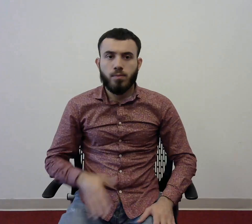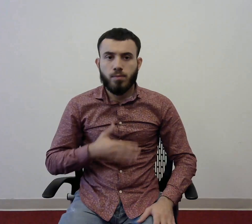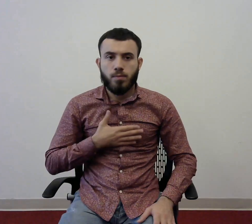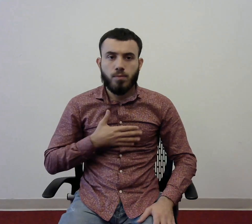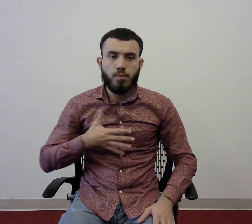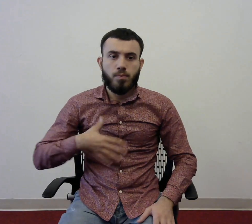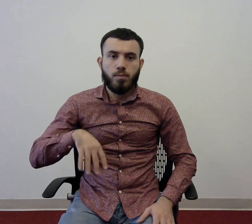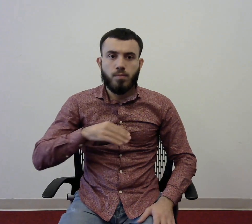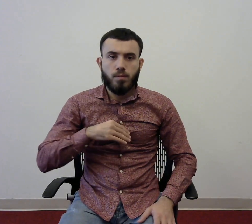biz